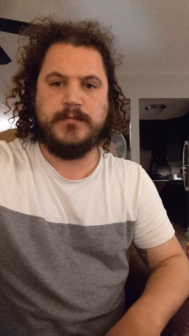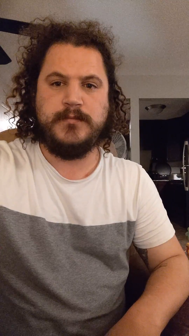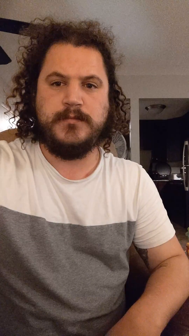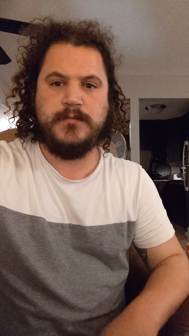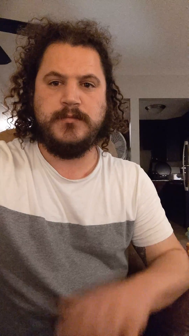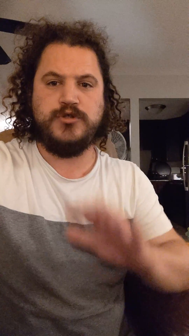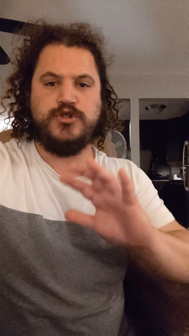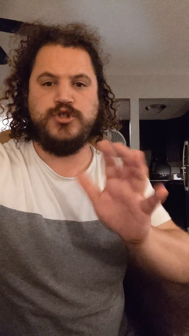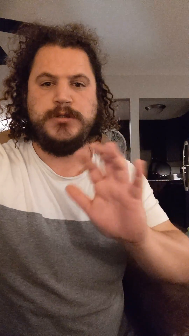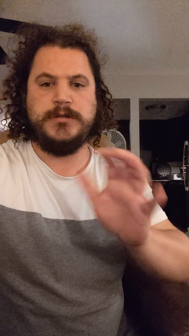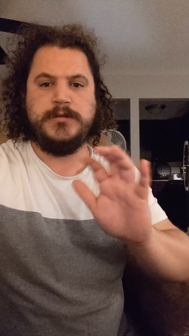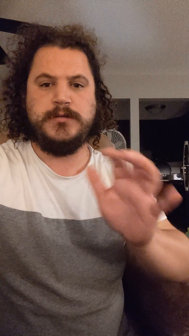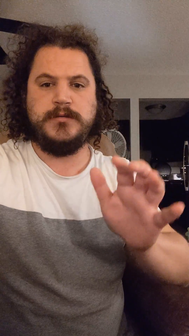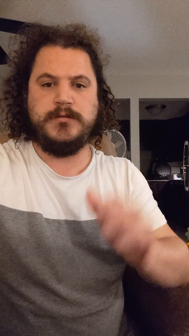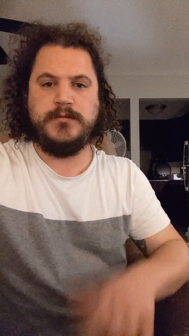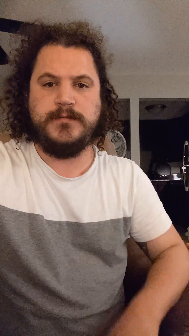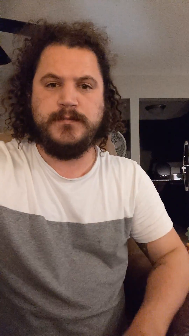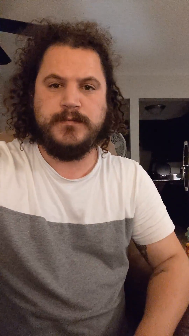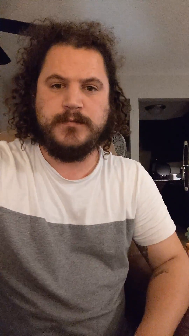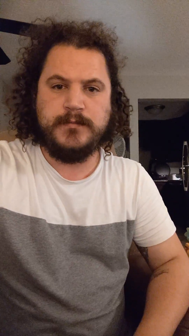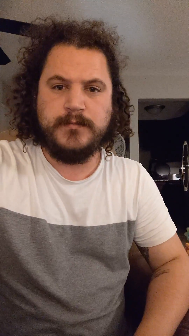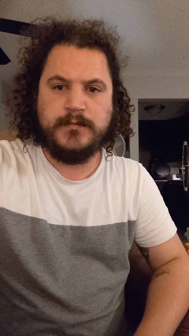cheese